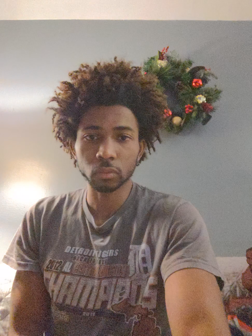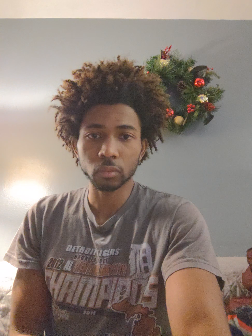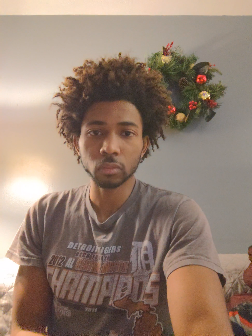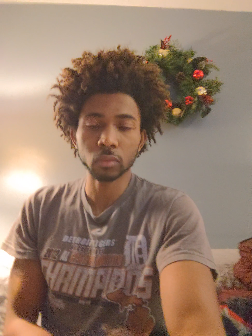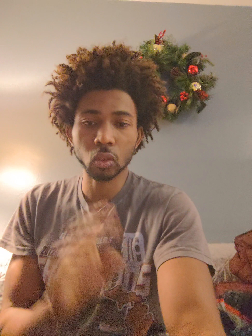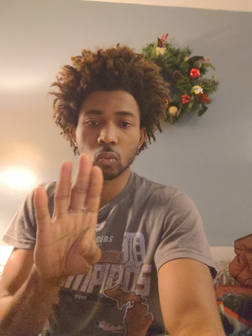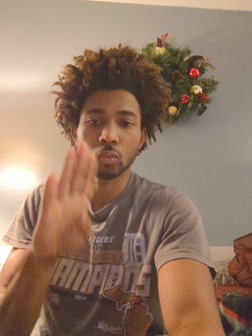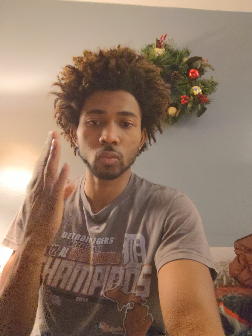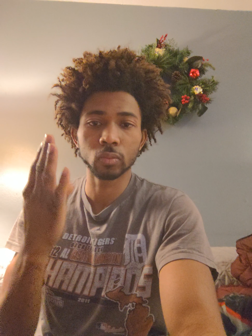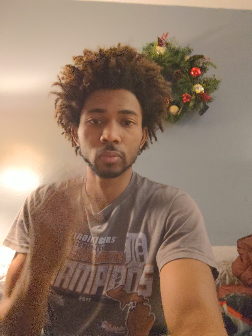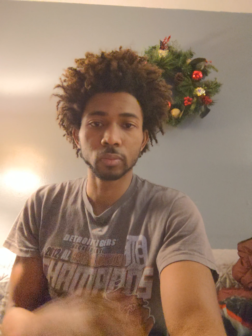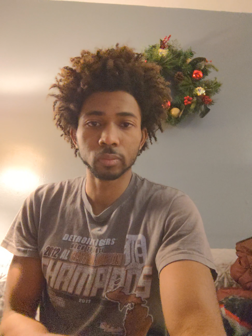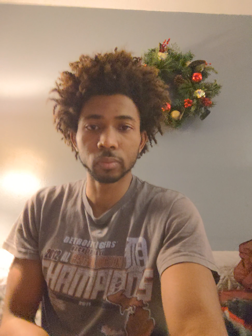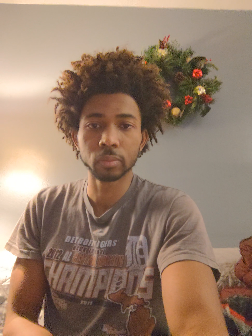open